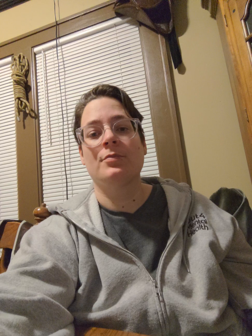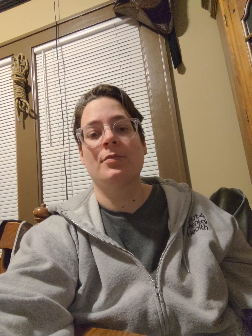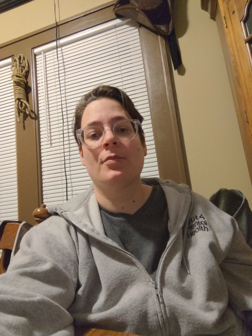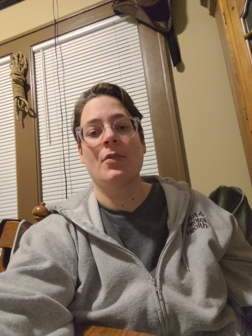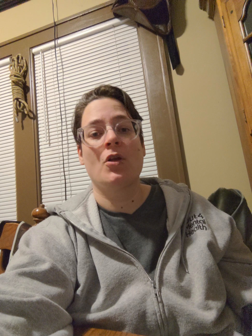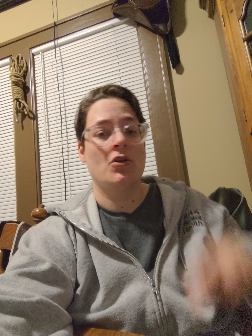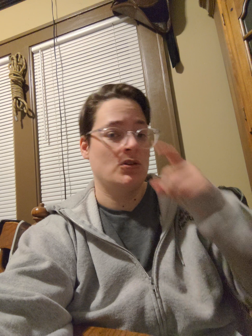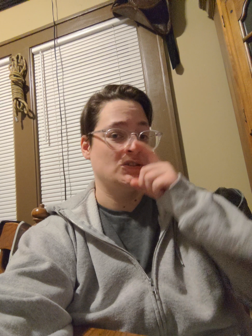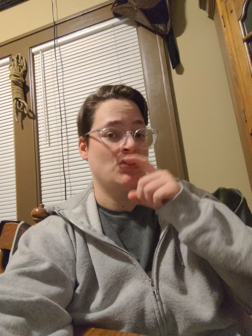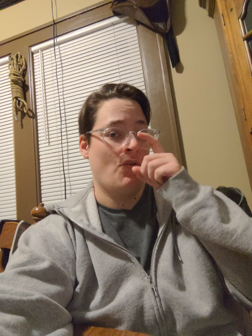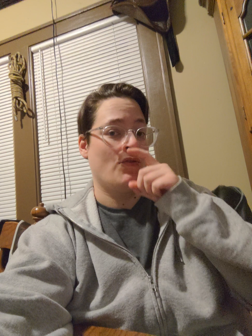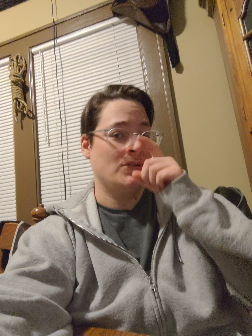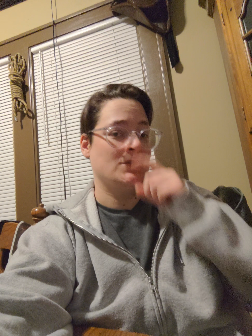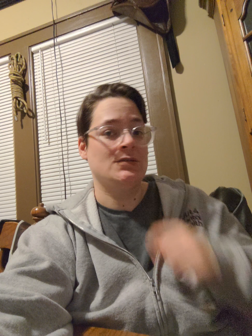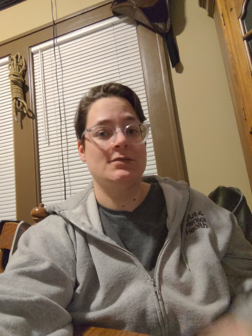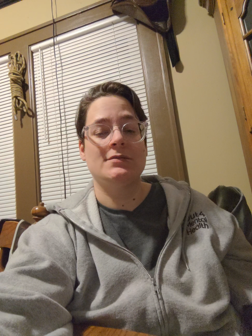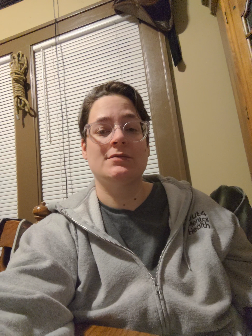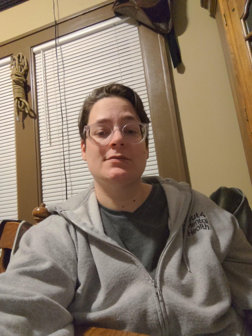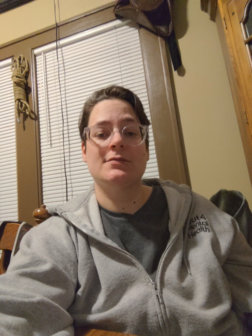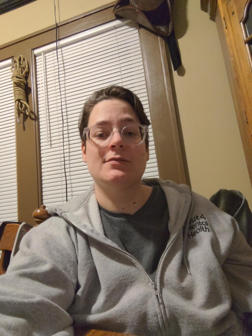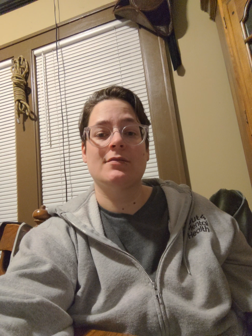doll